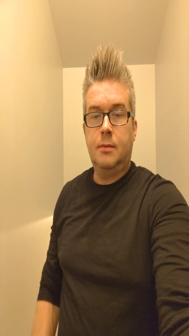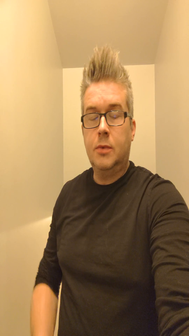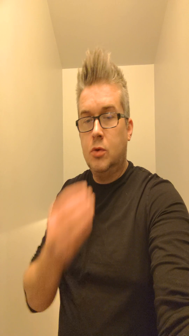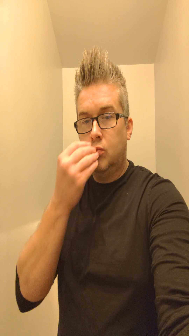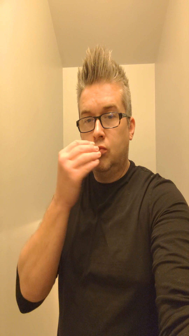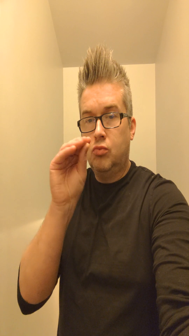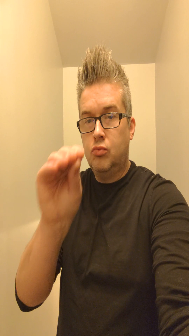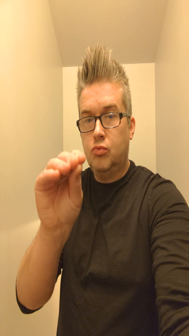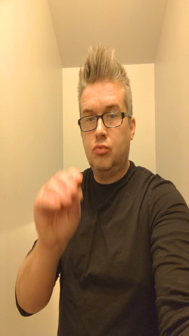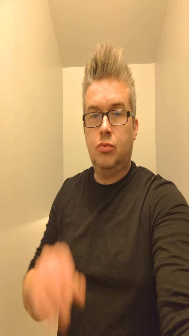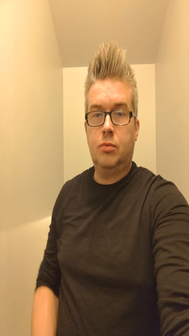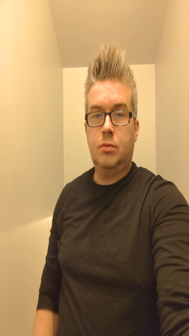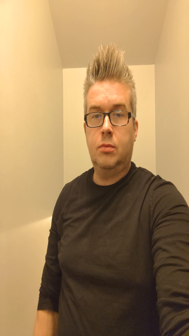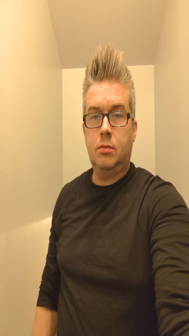kiss